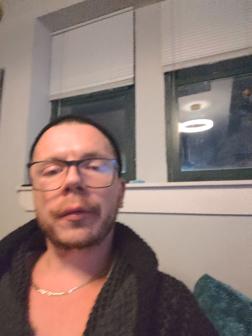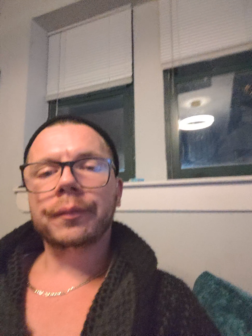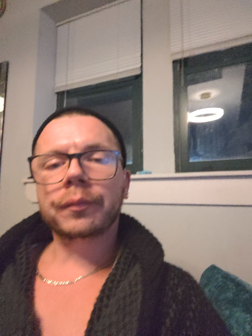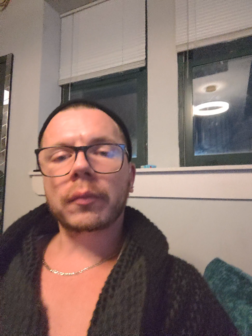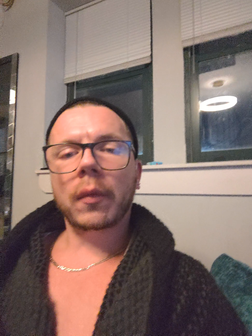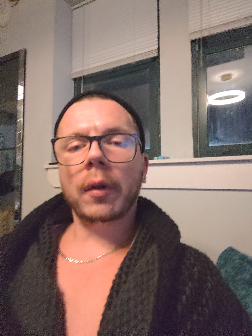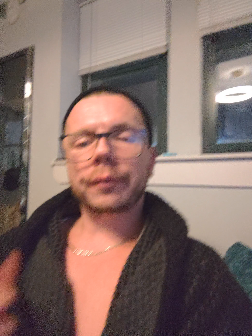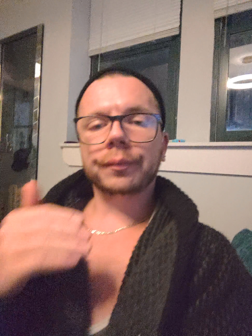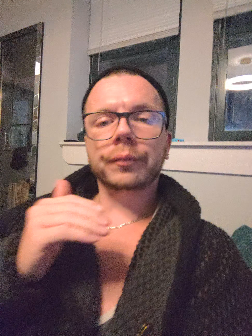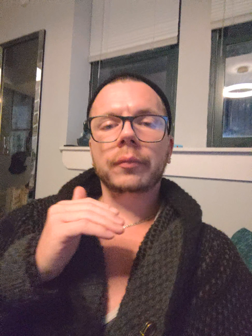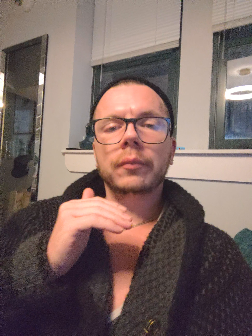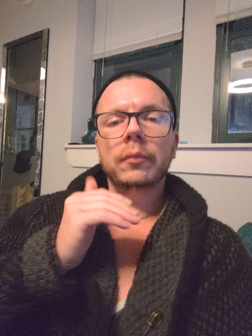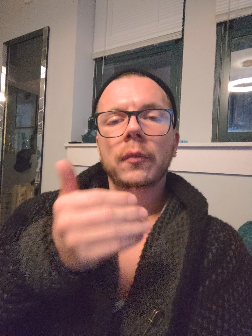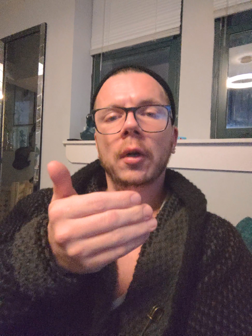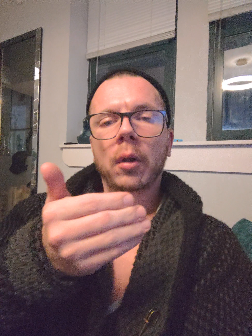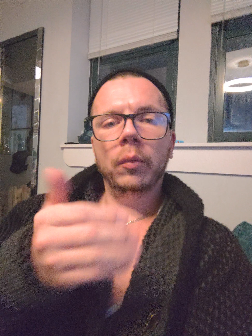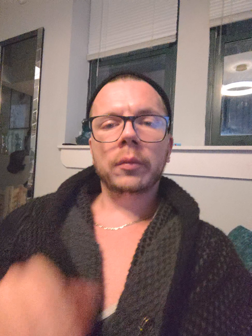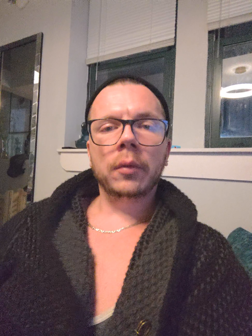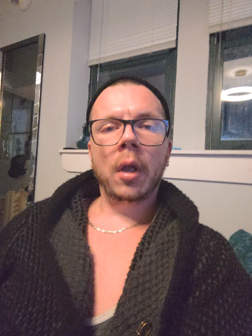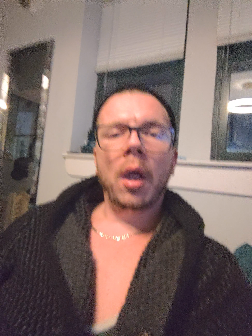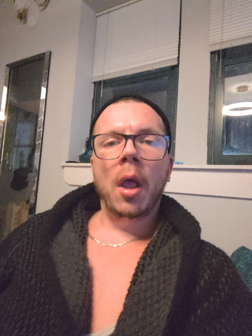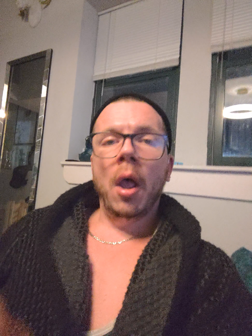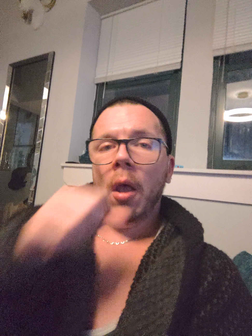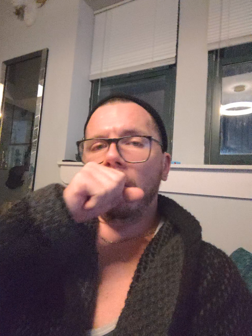close